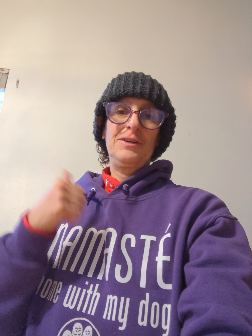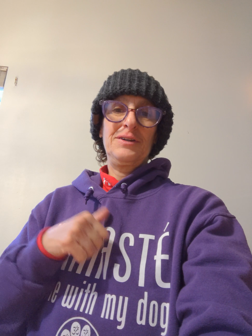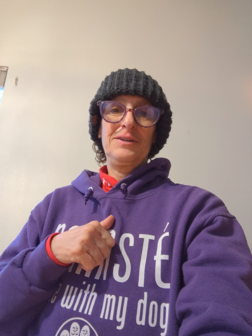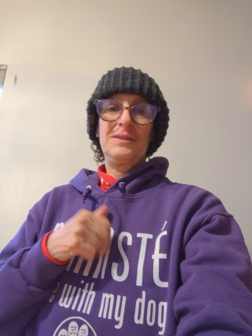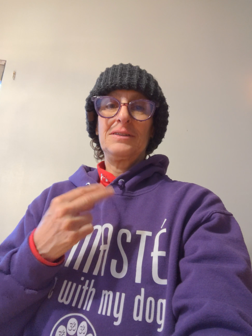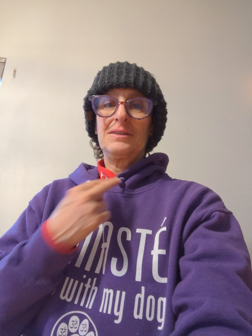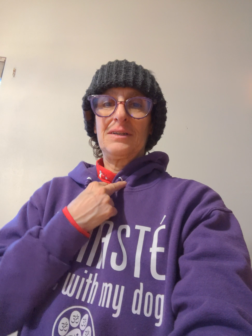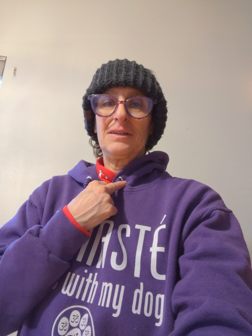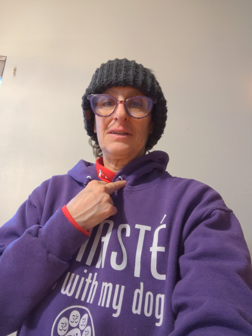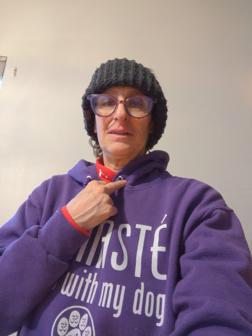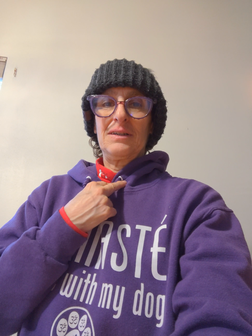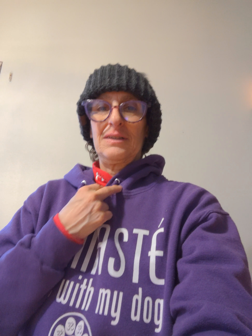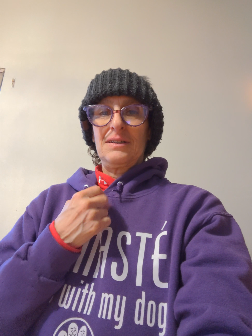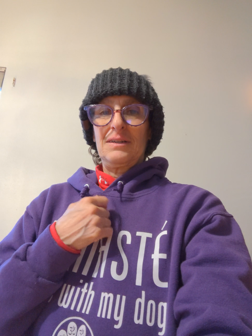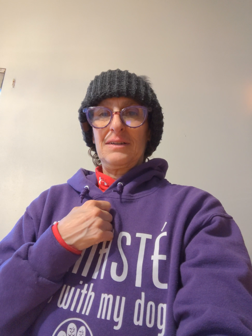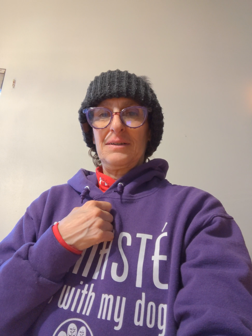stuck